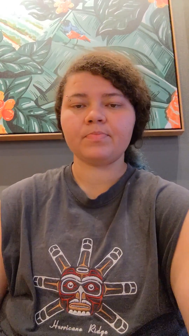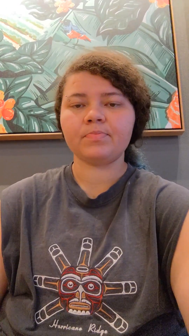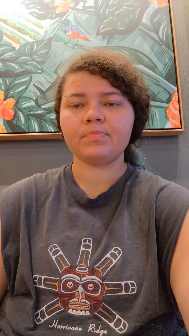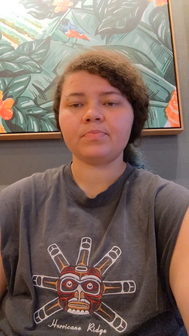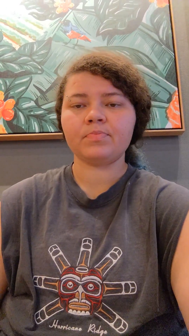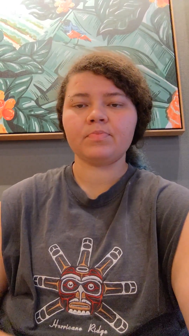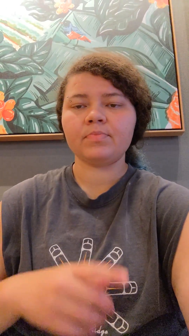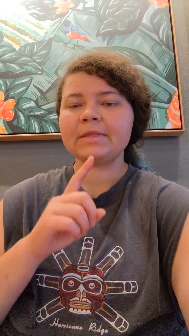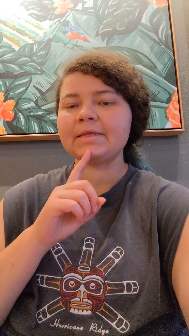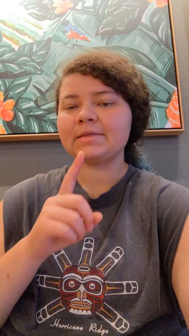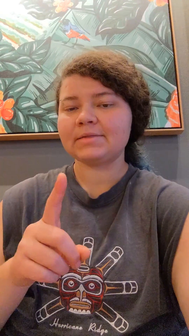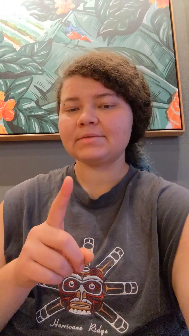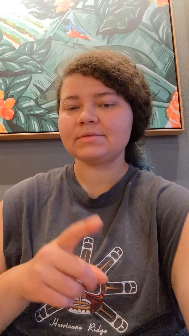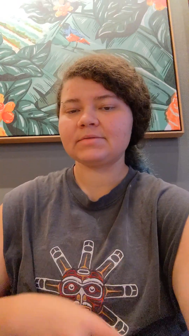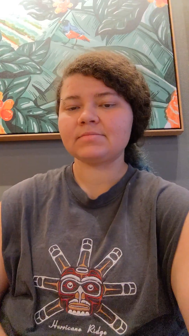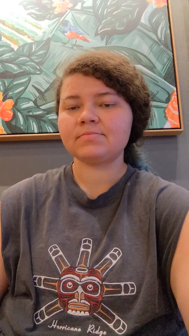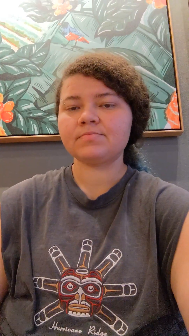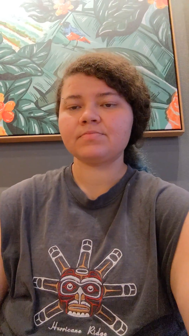is